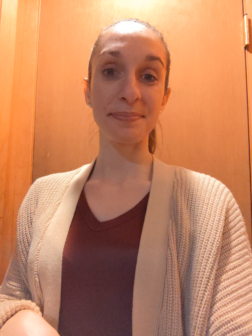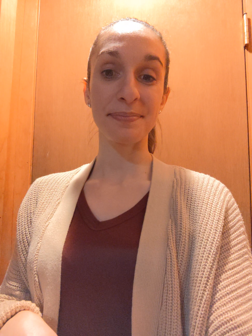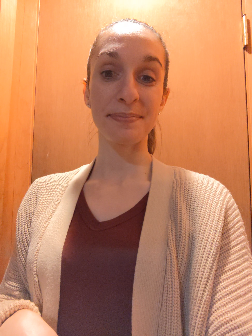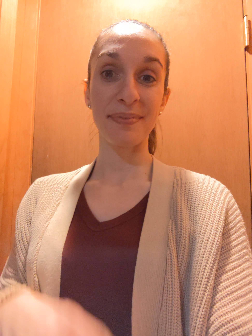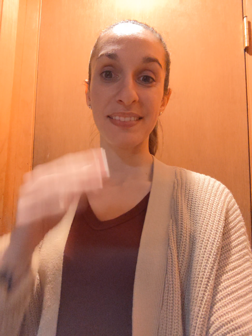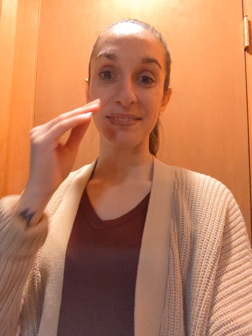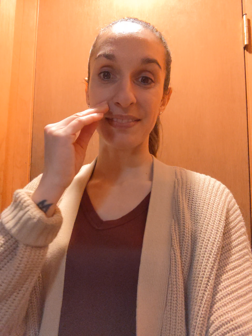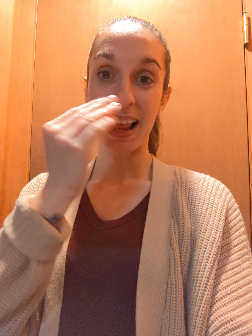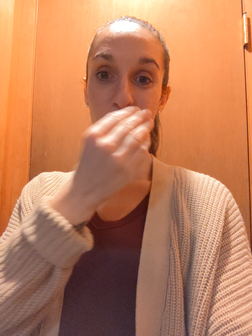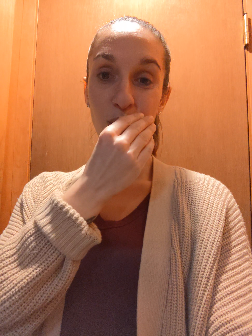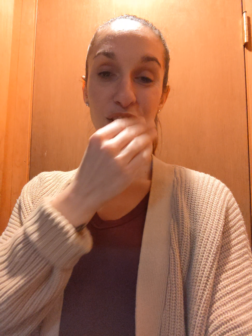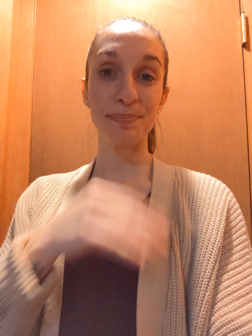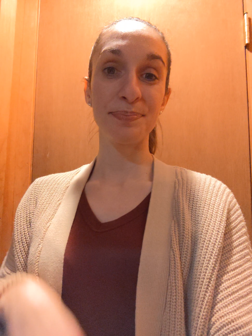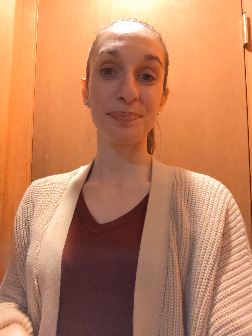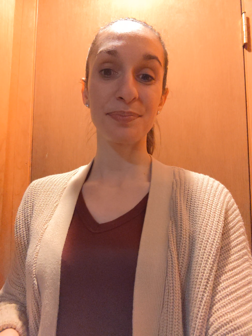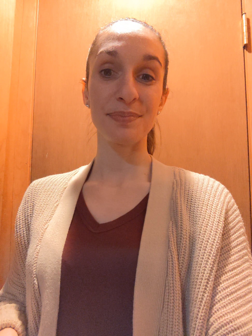flower